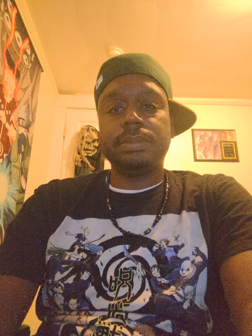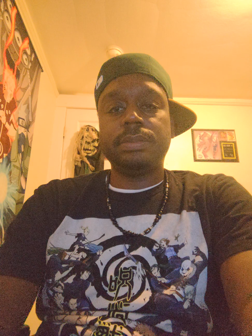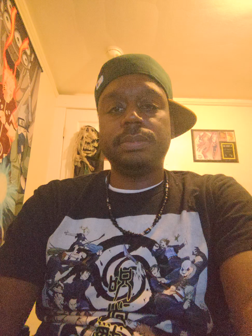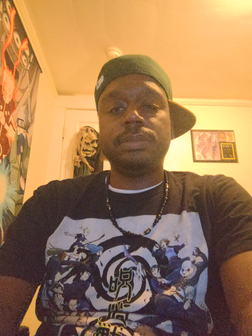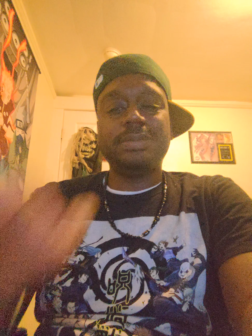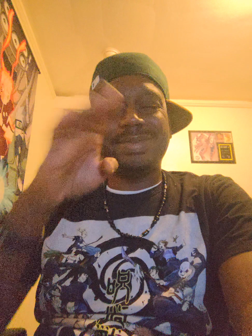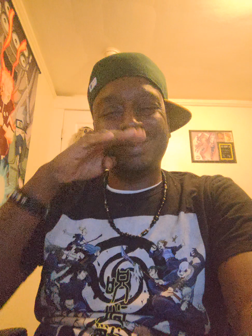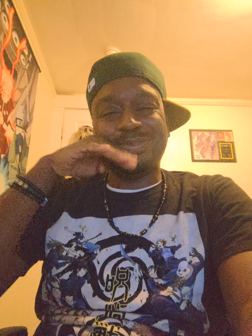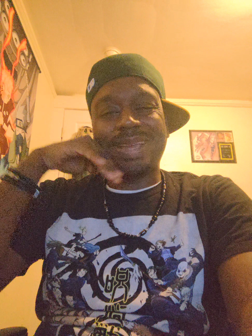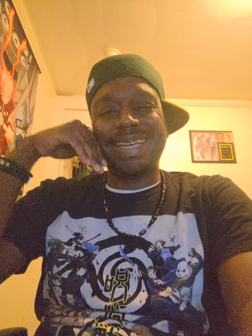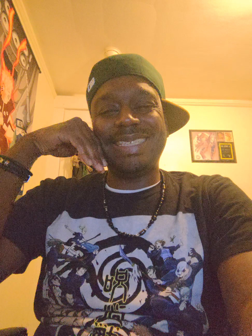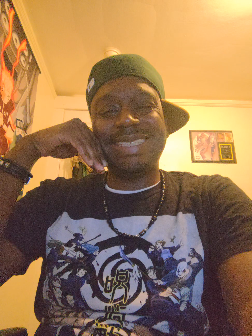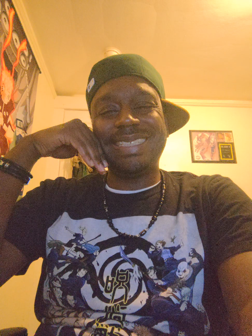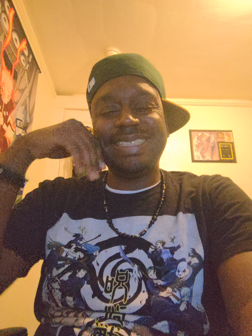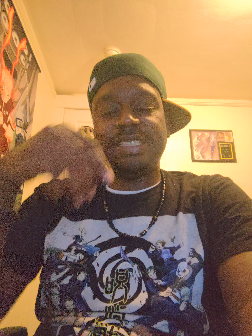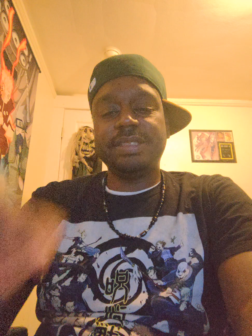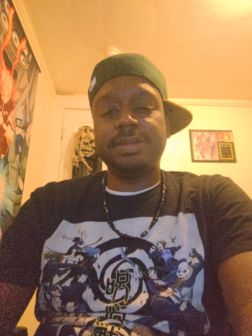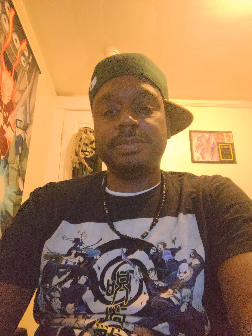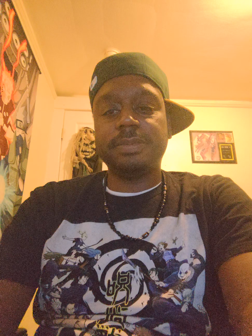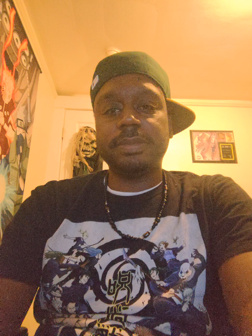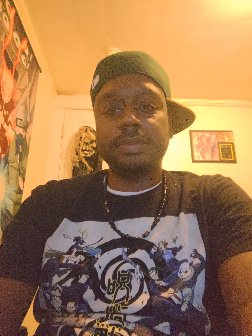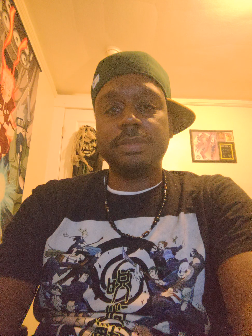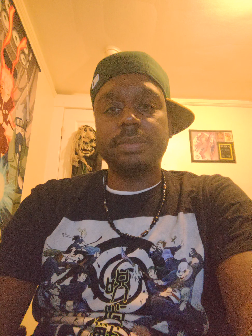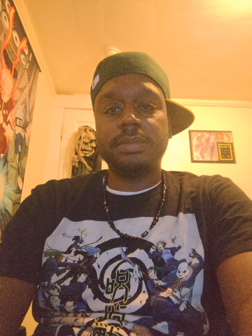smile